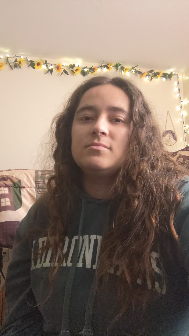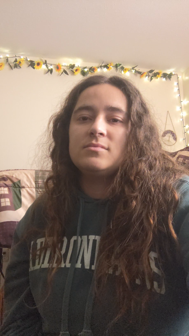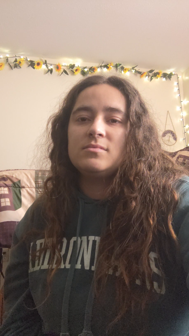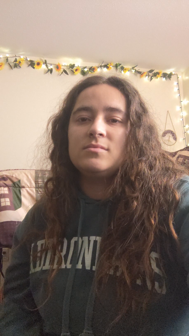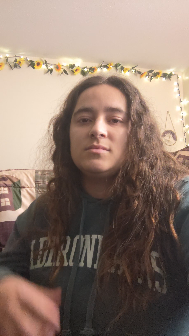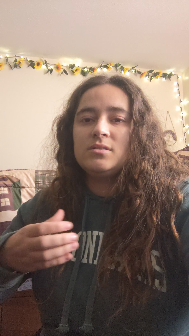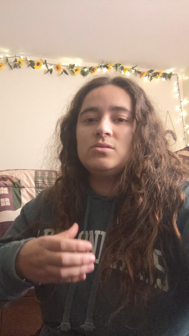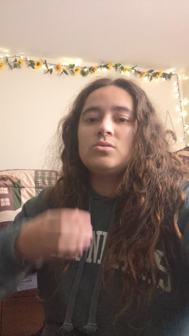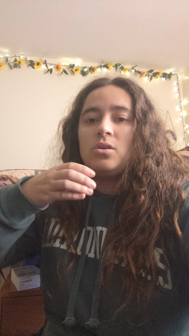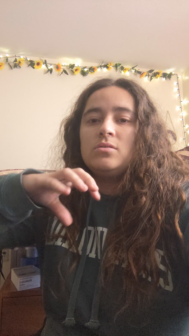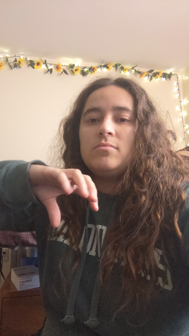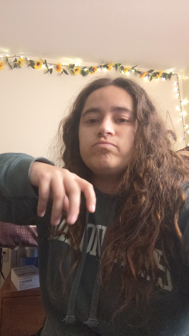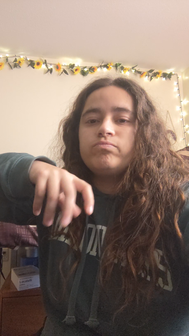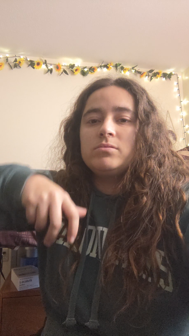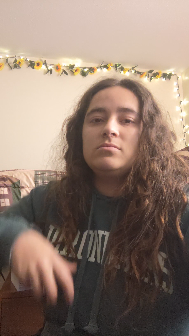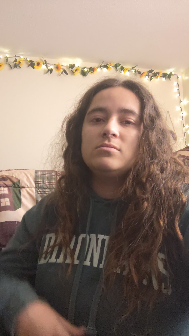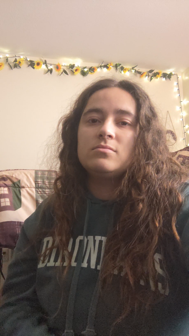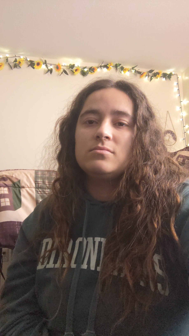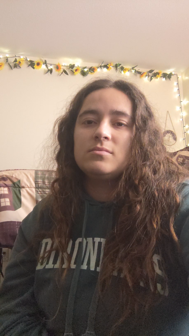jar